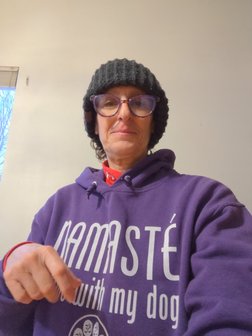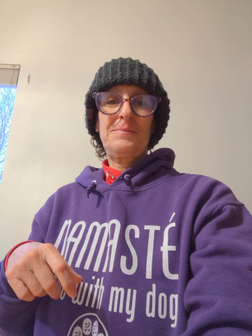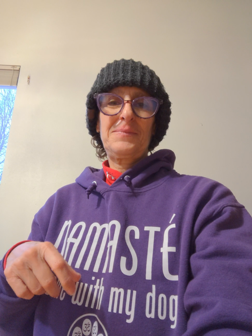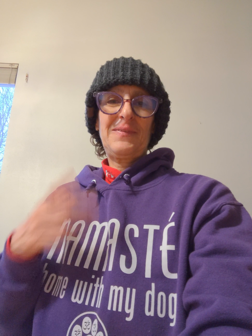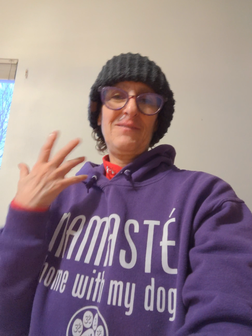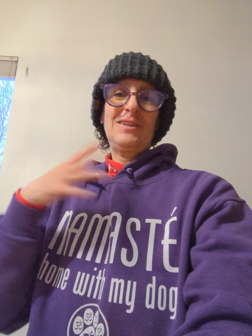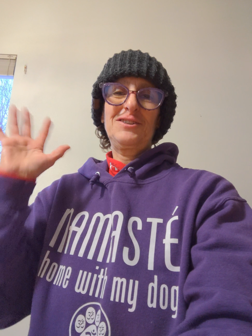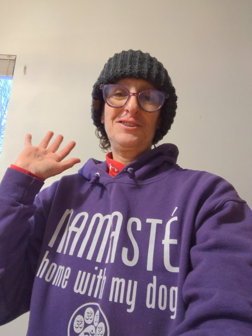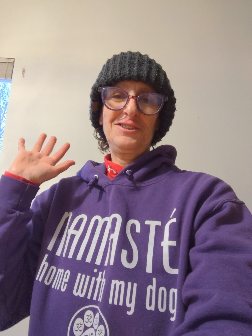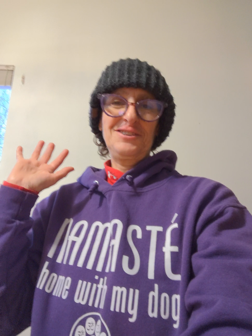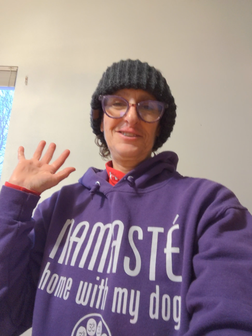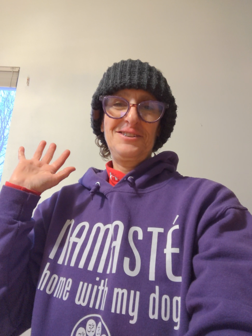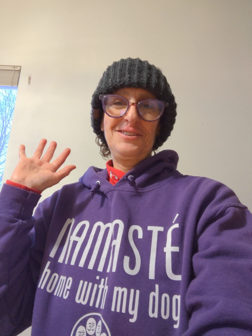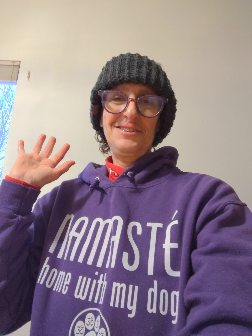finish